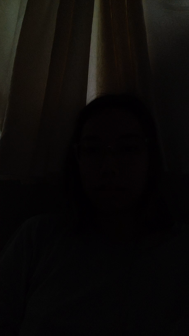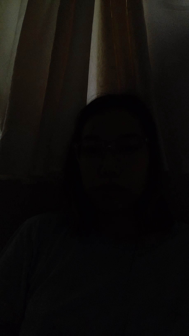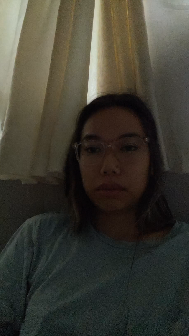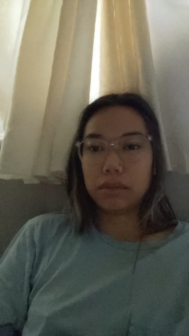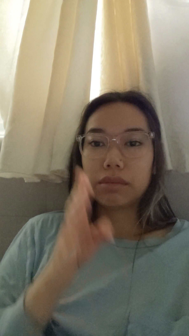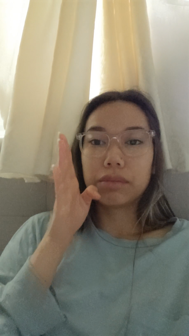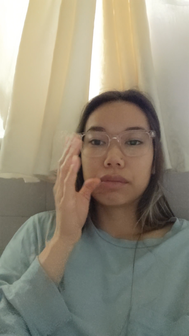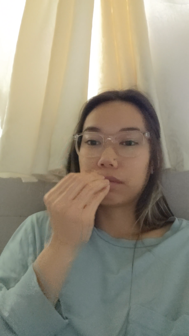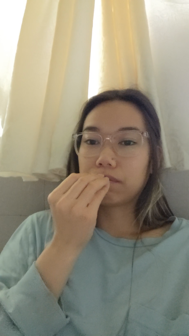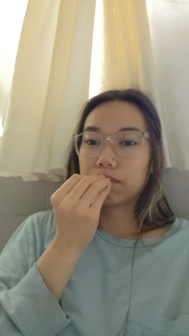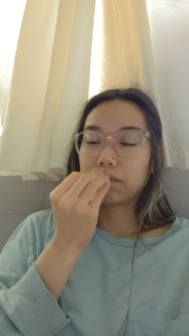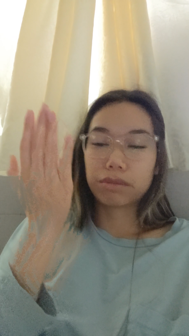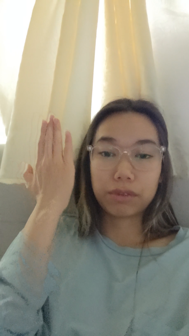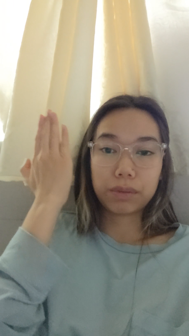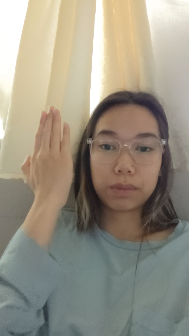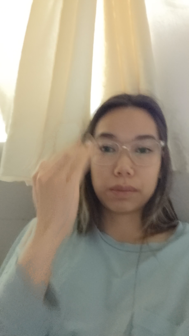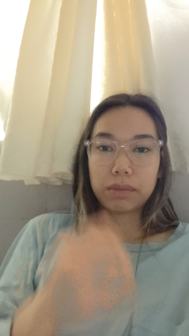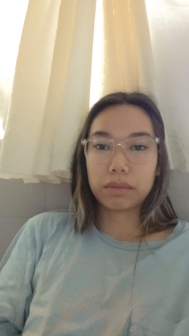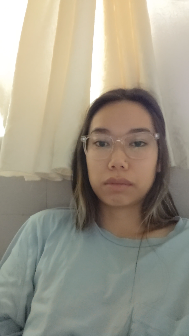breakfast